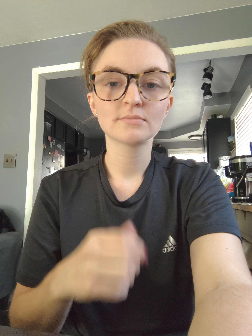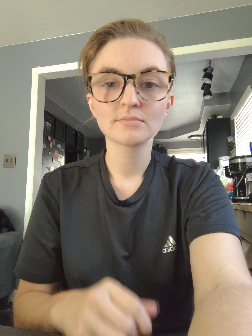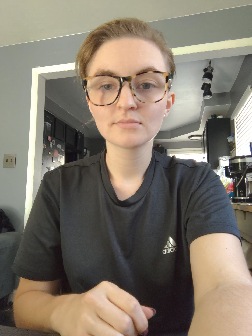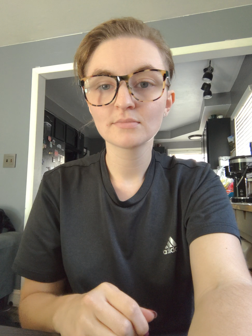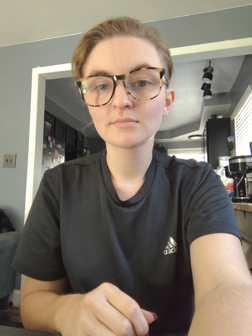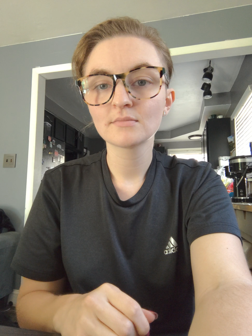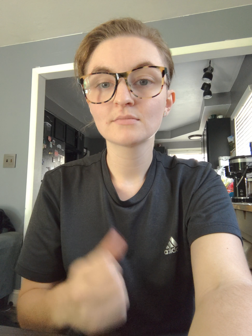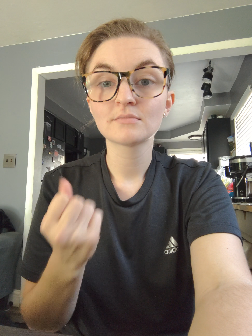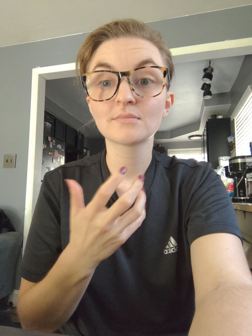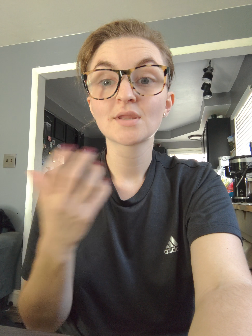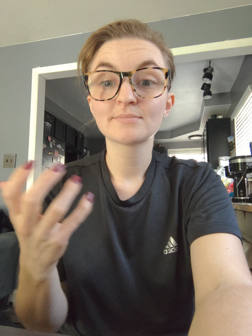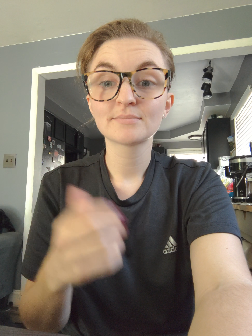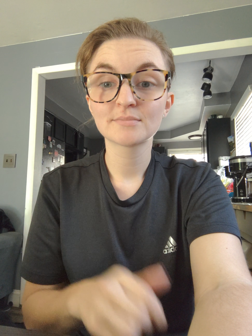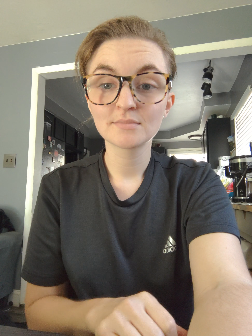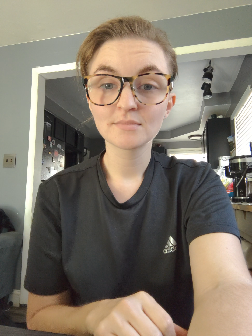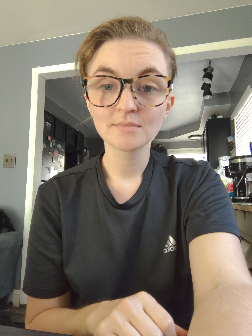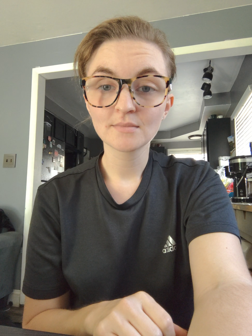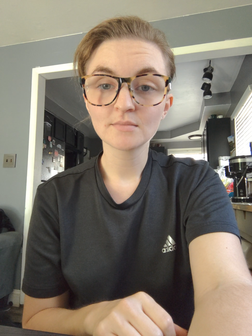a lot